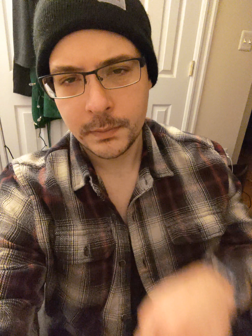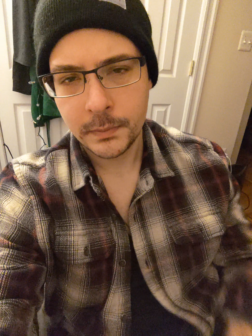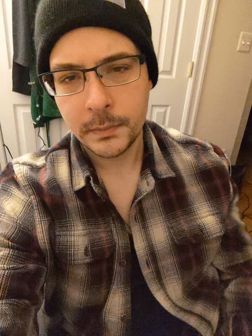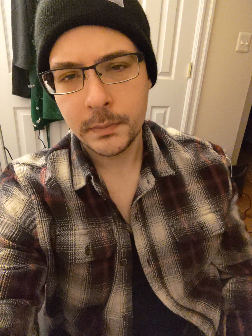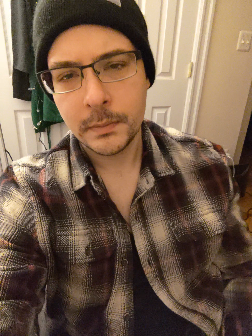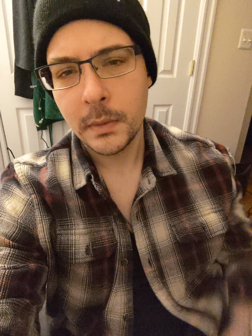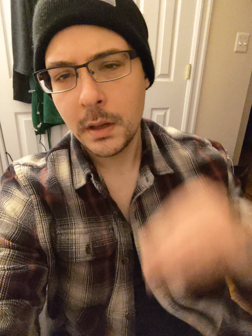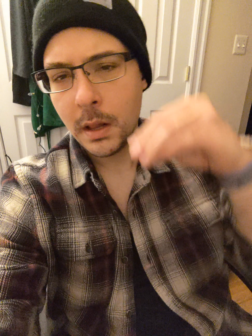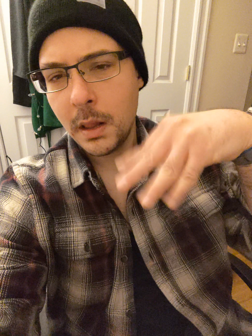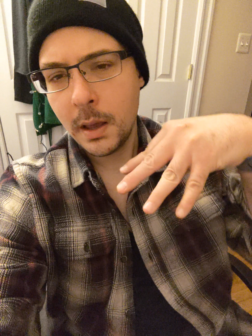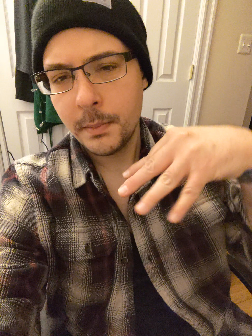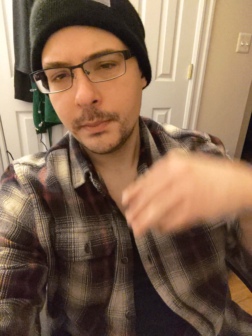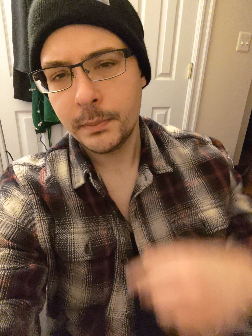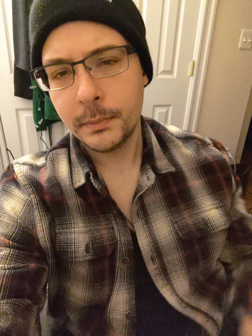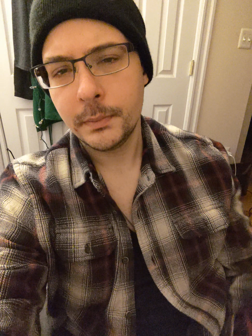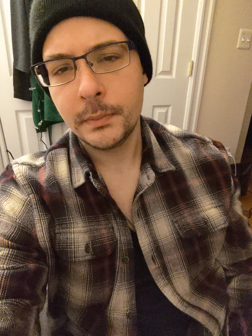lamp